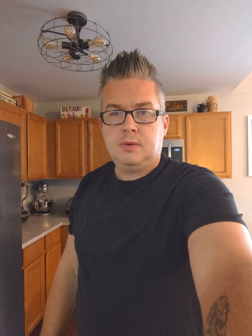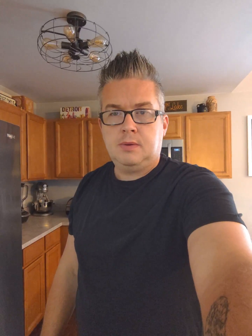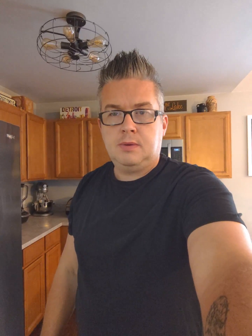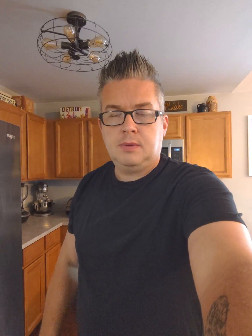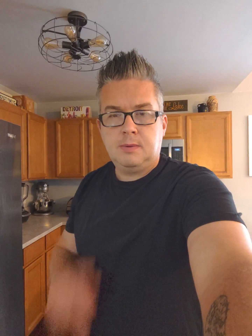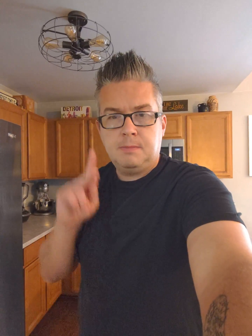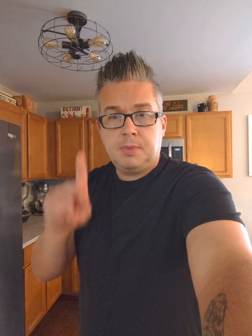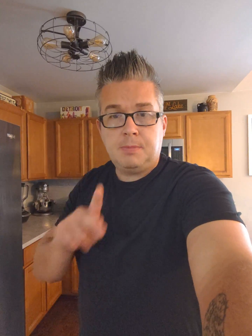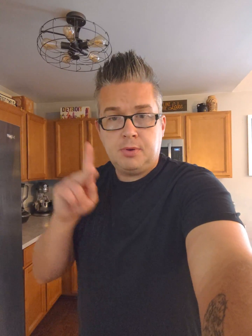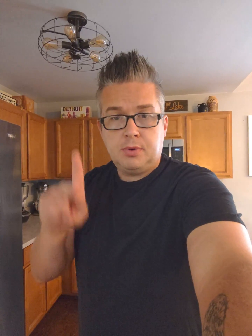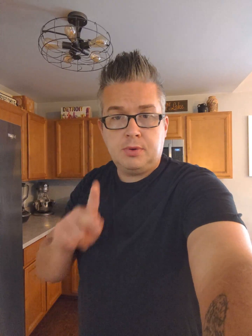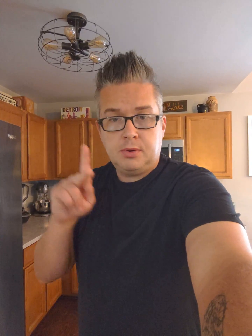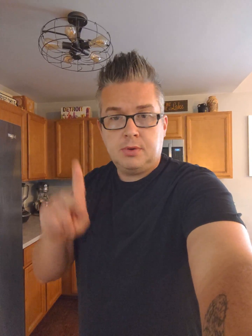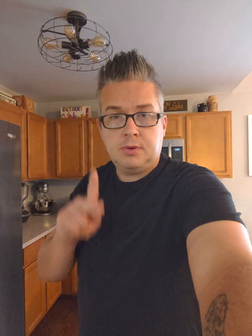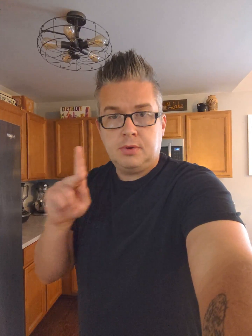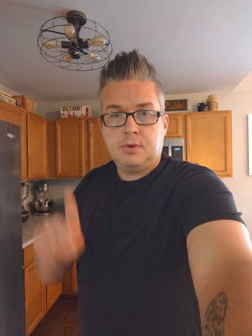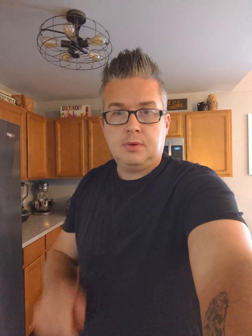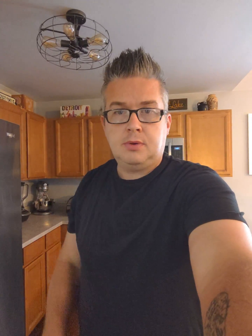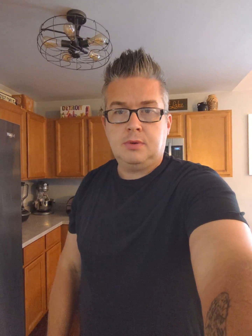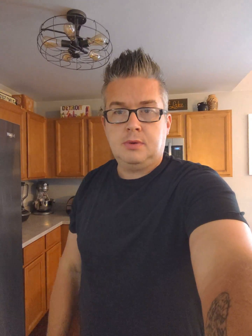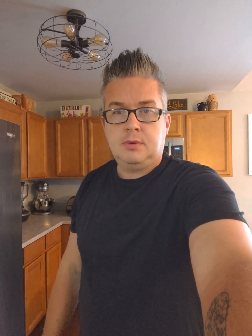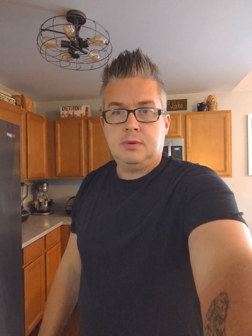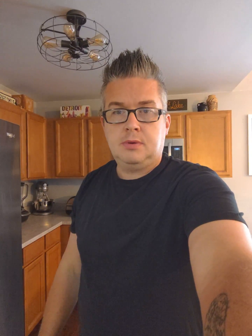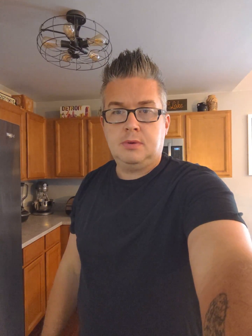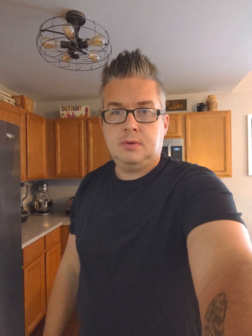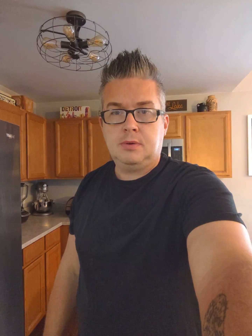people